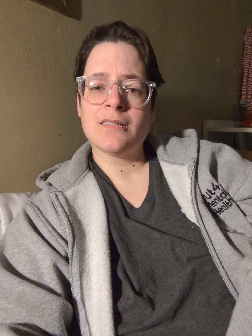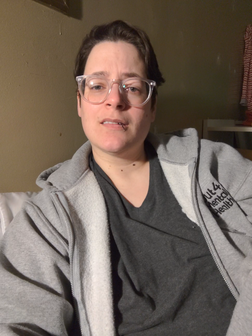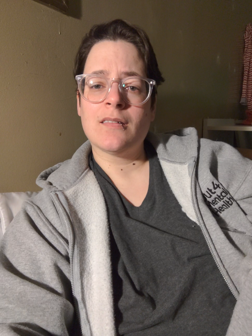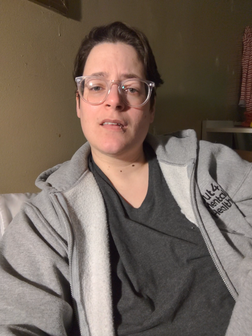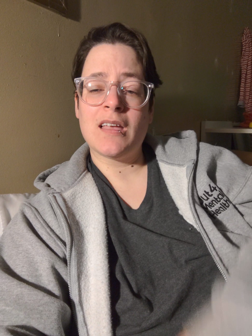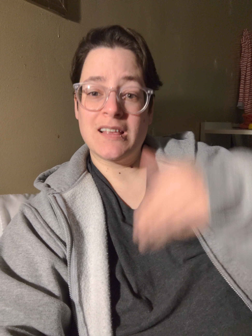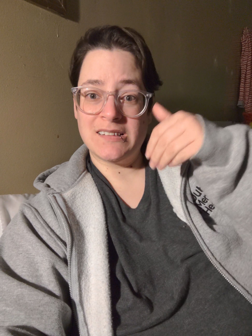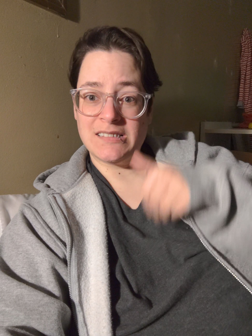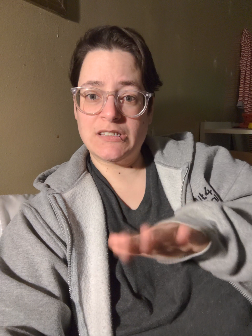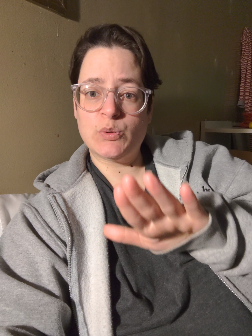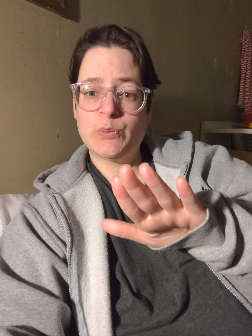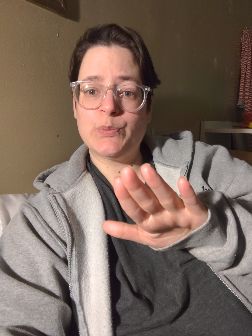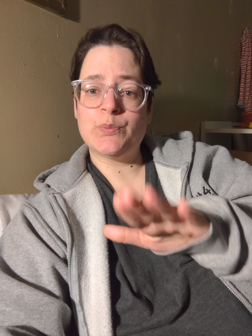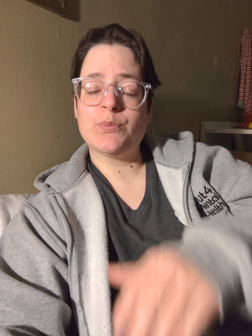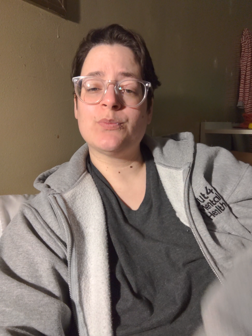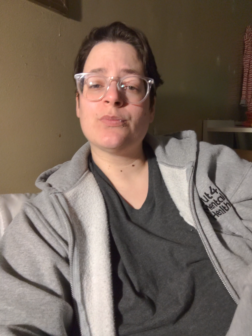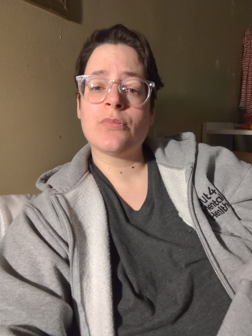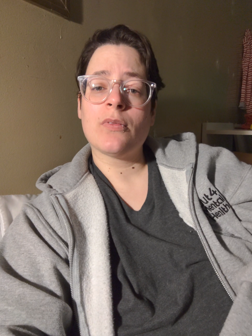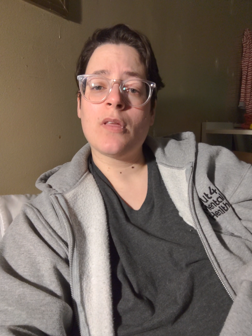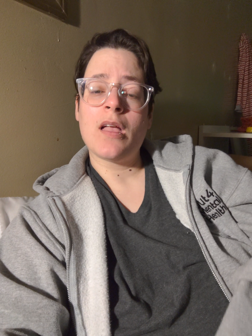into